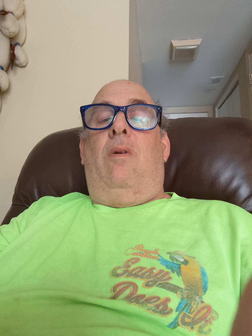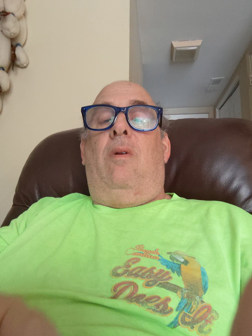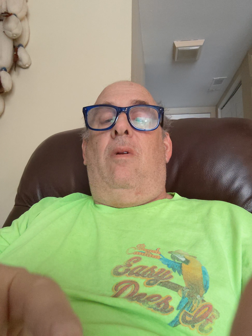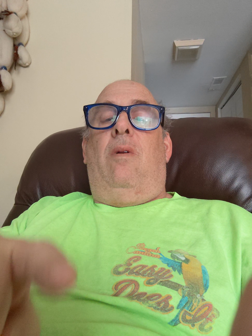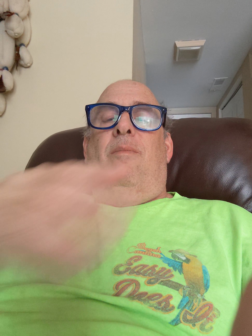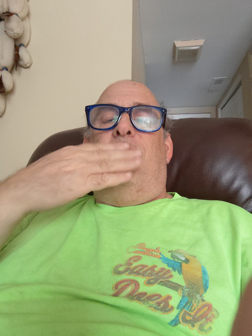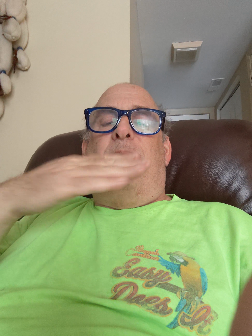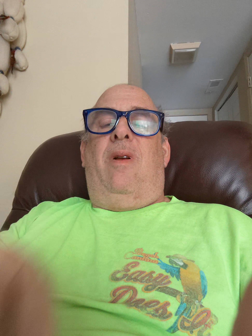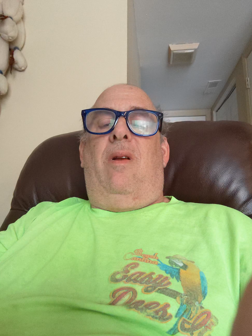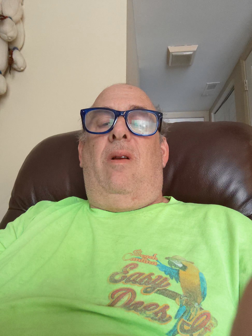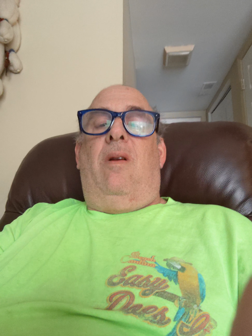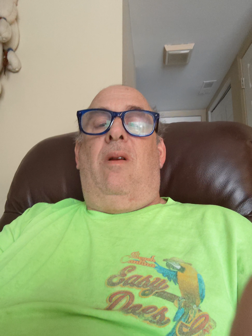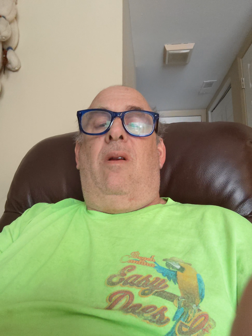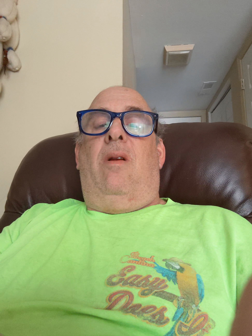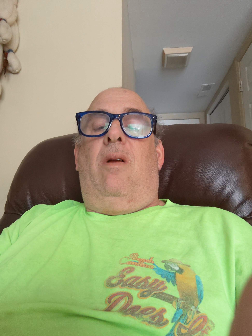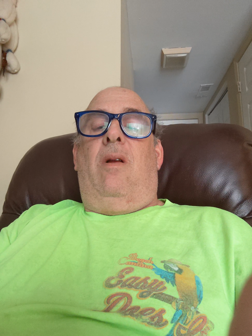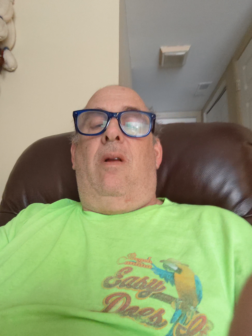bad